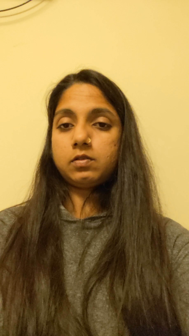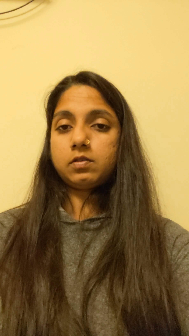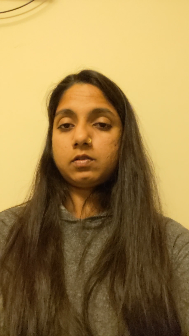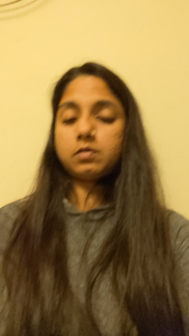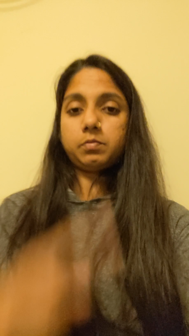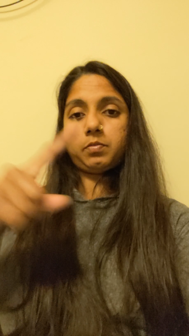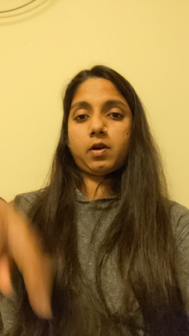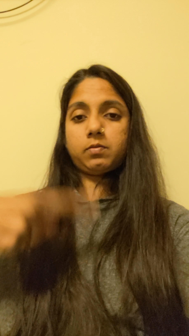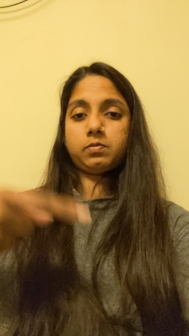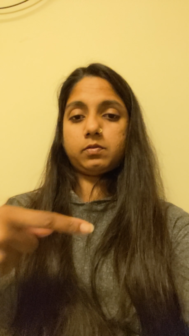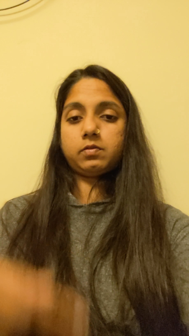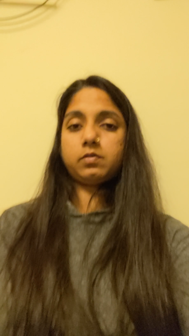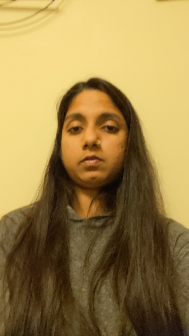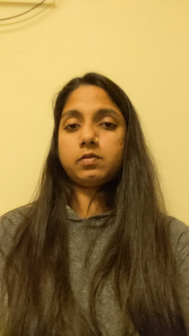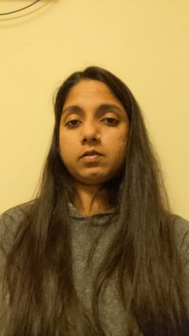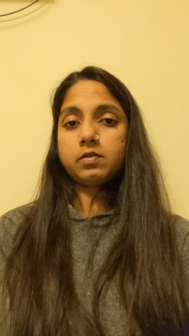about